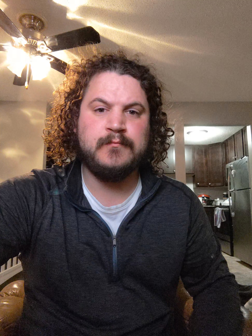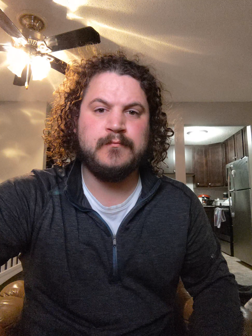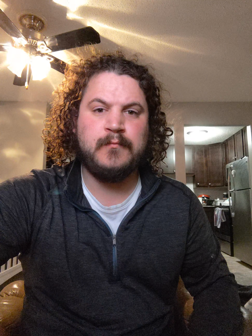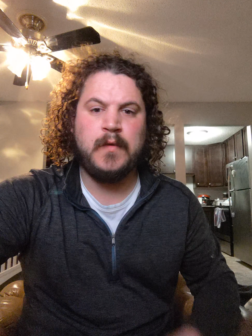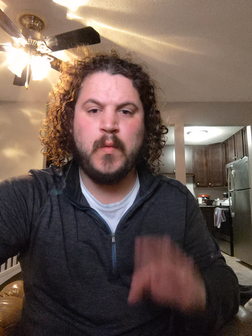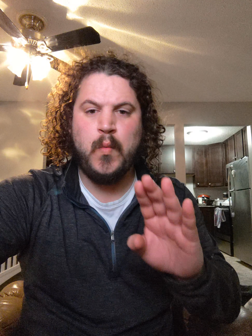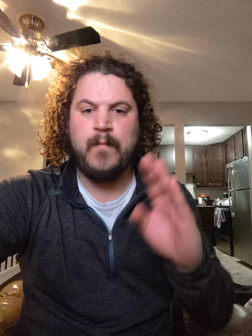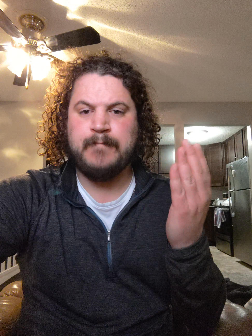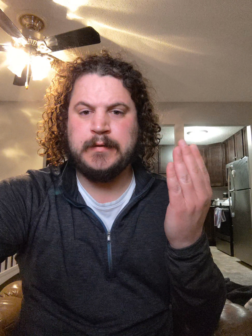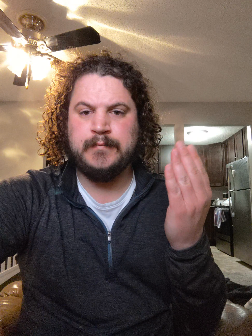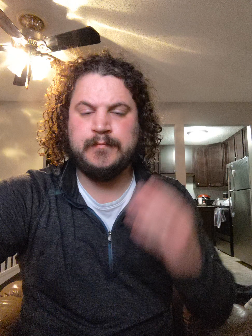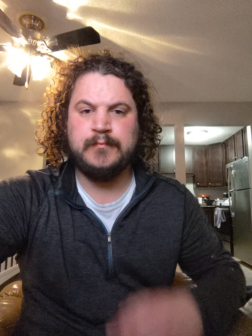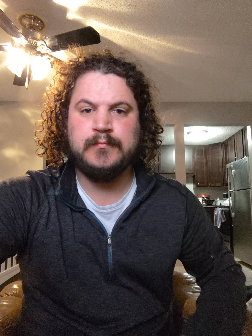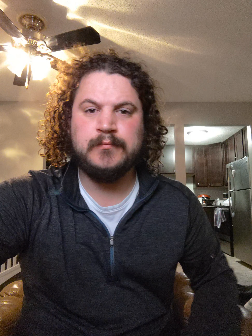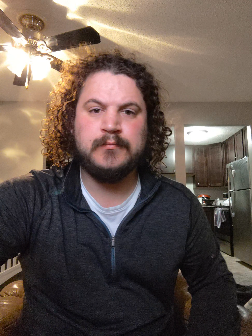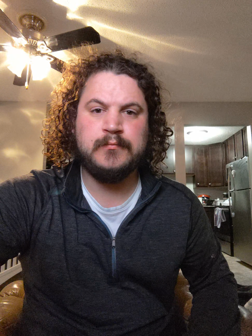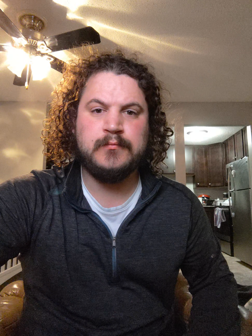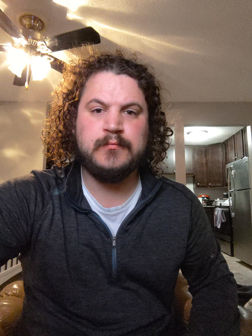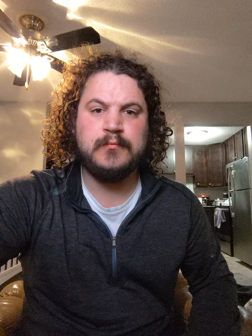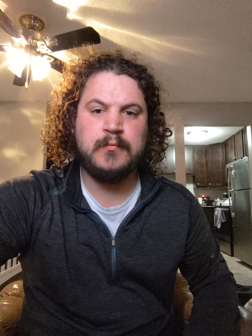open